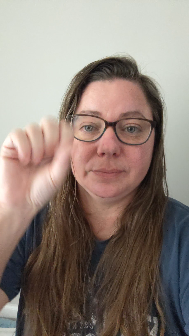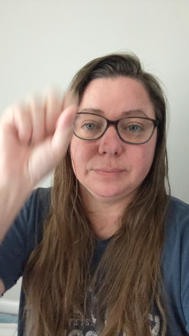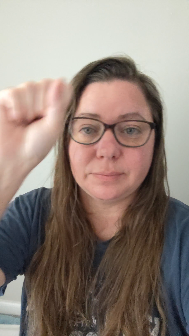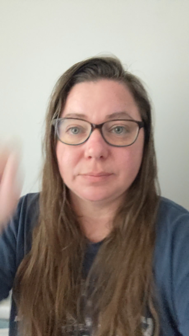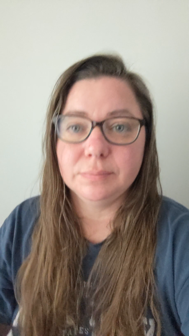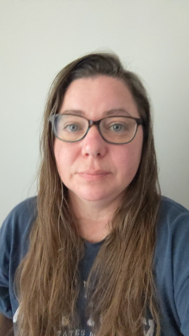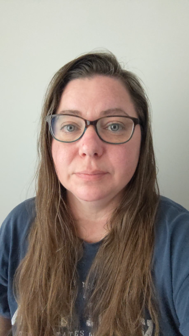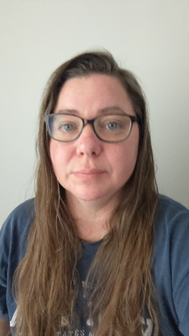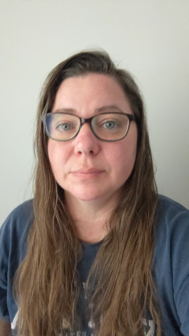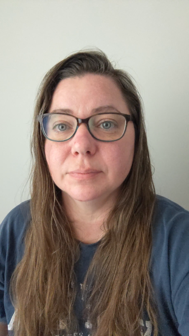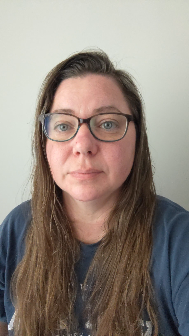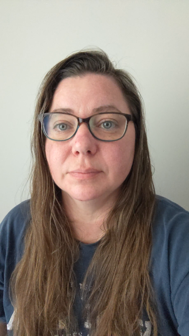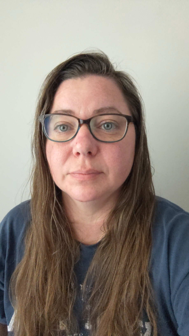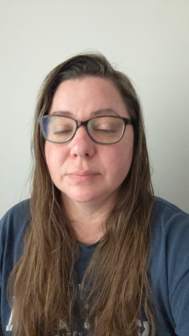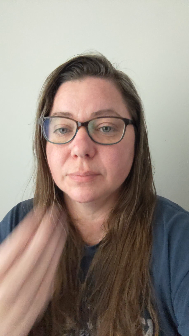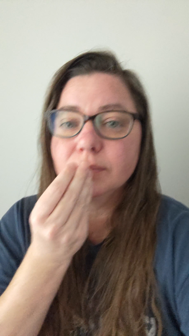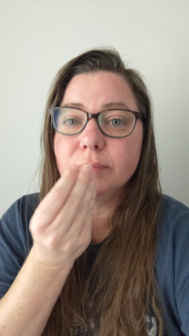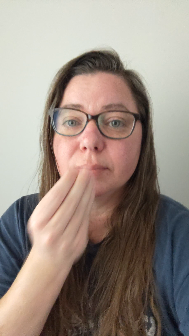eat